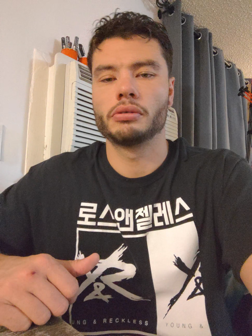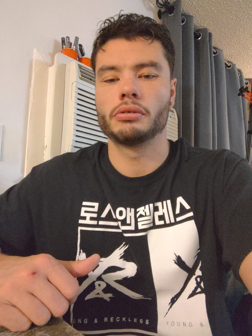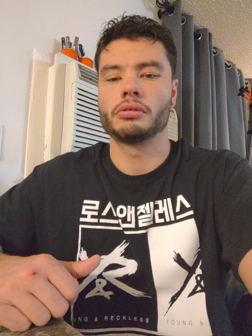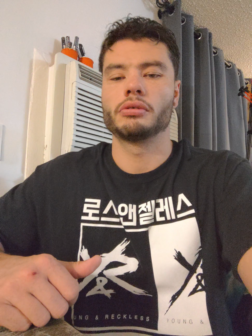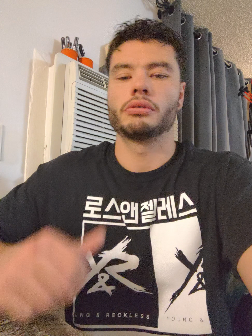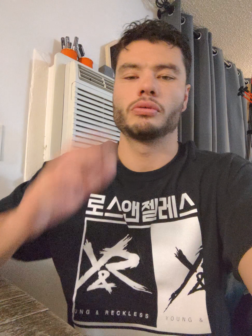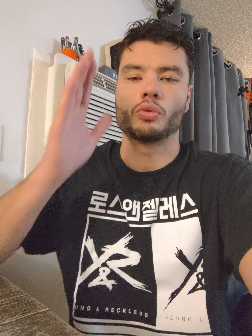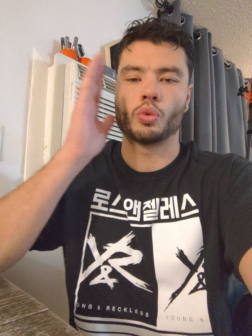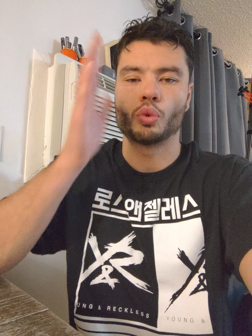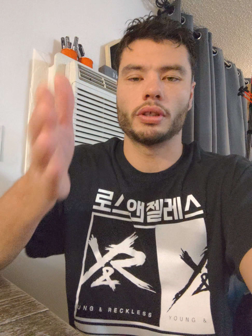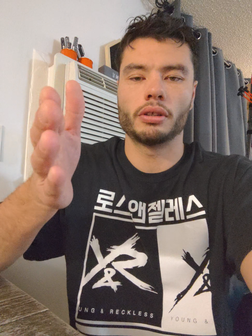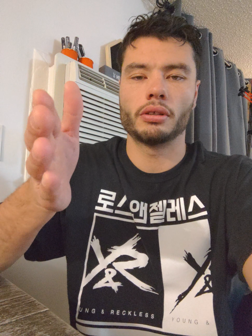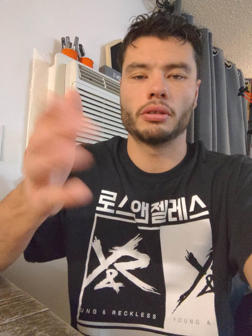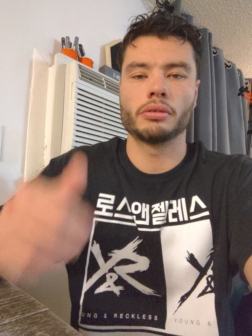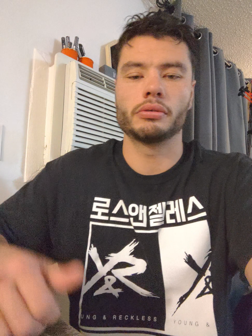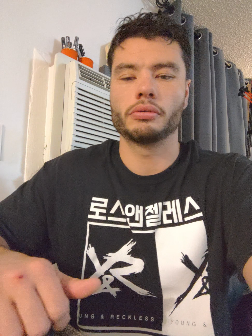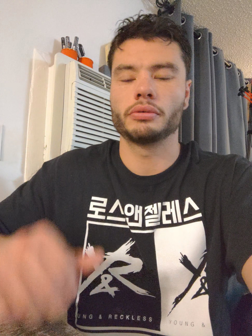will